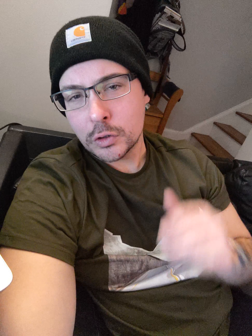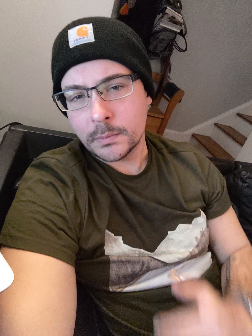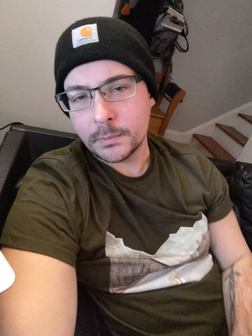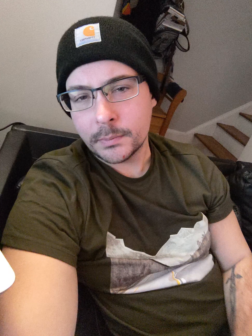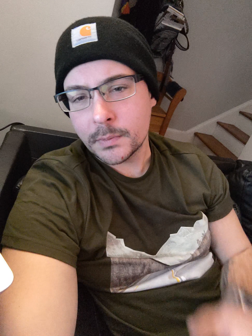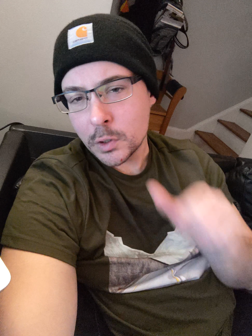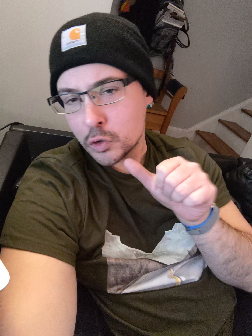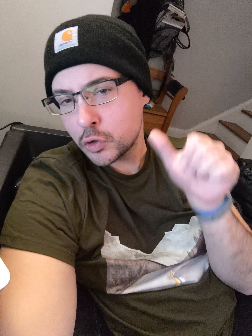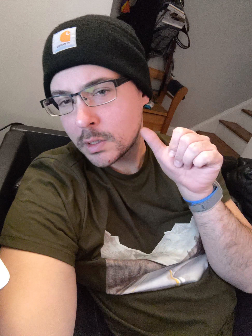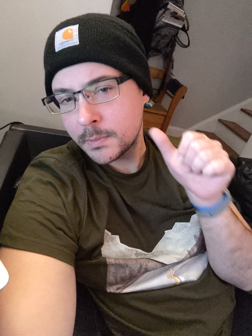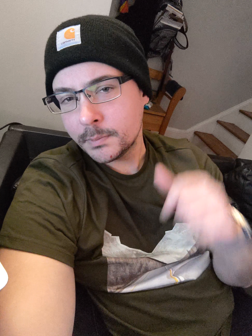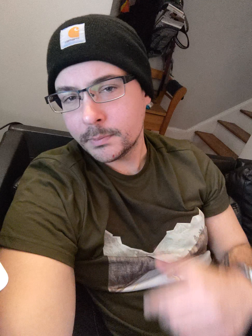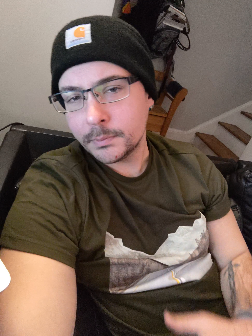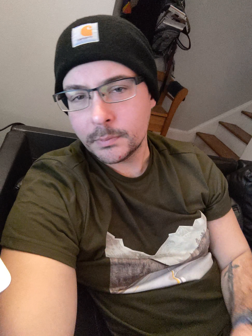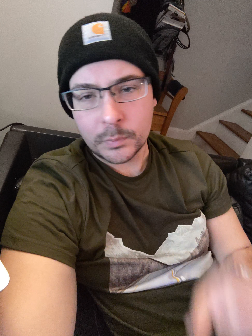yesterday